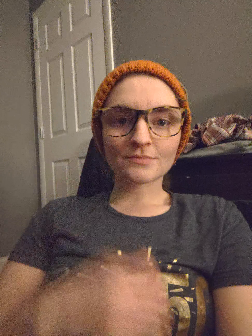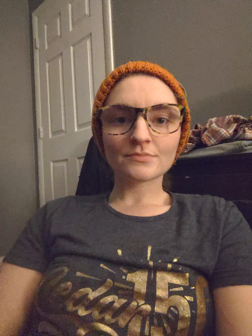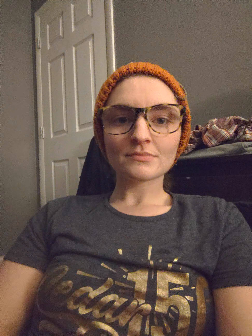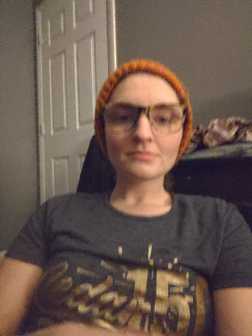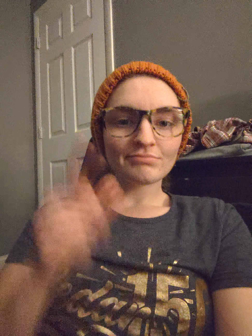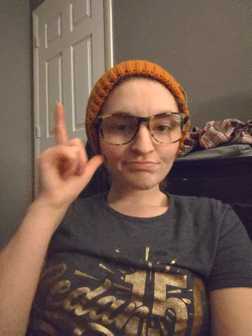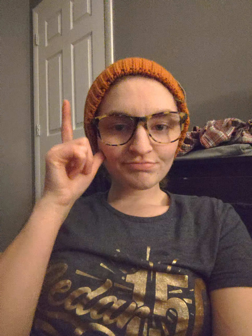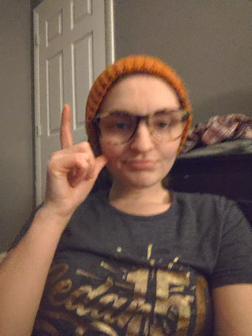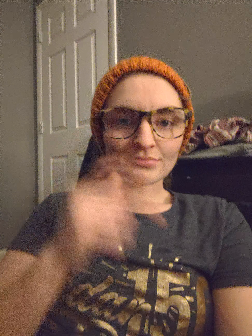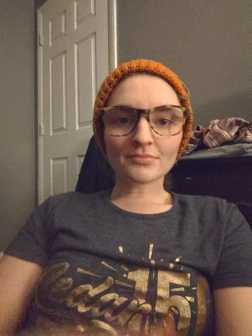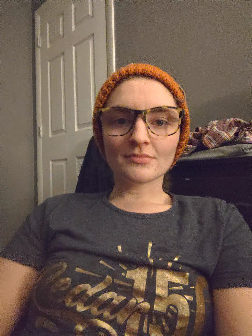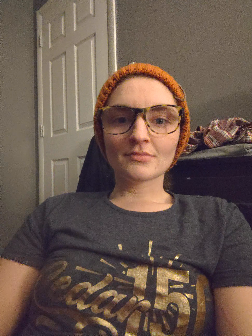listen